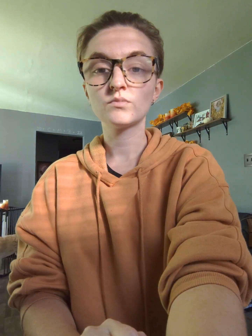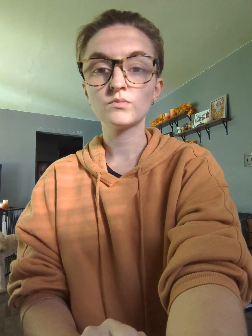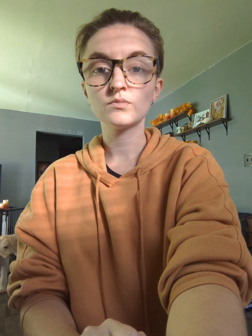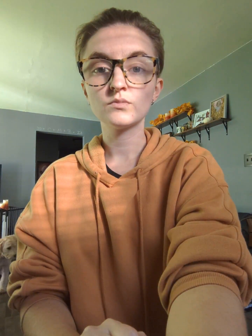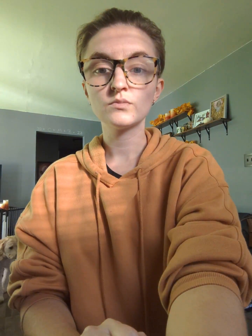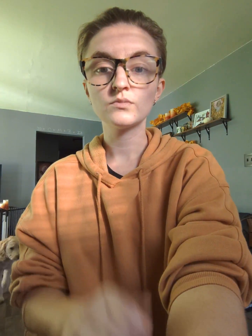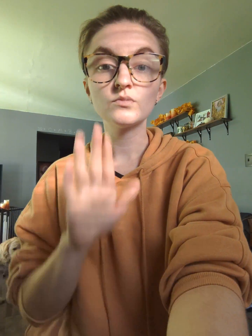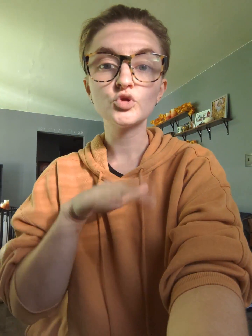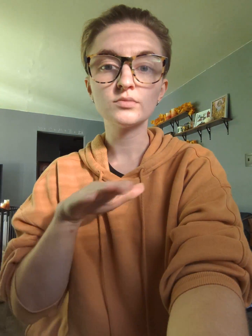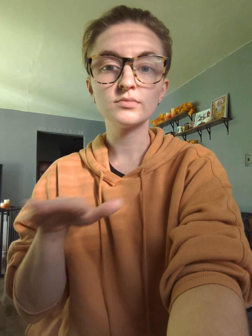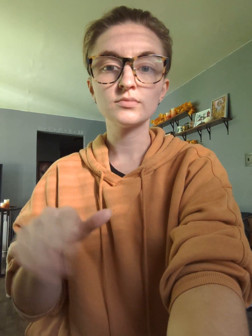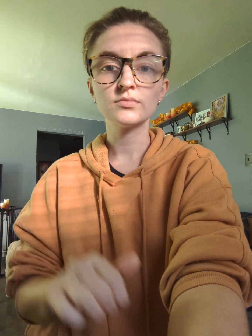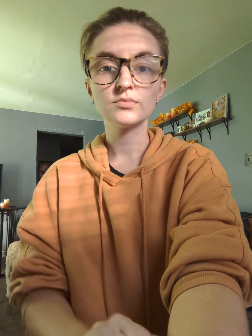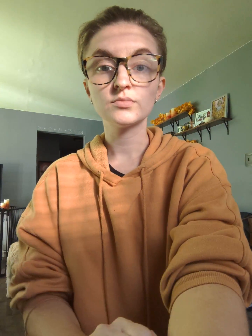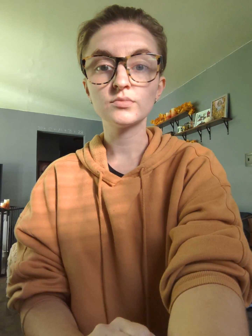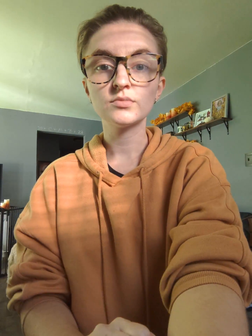children